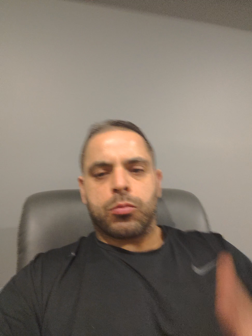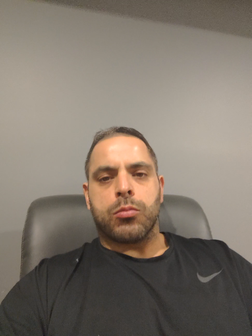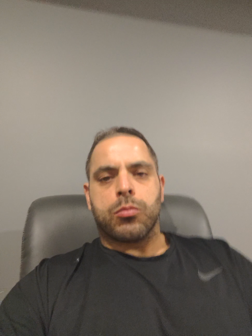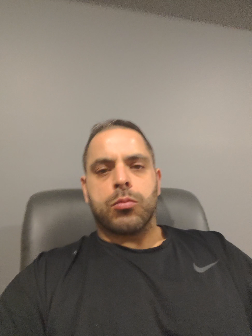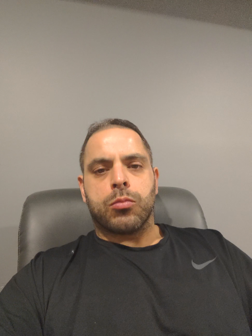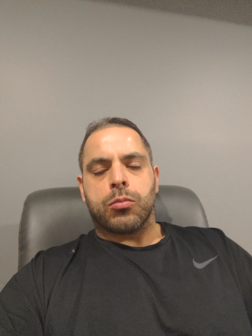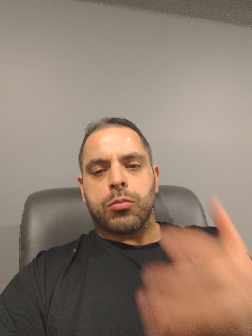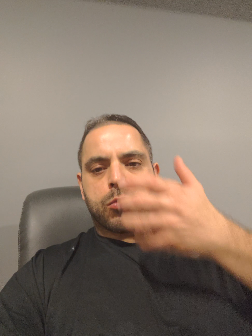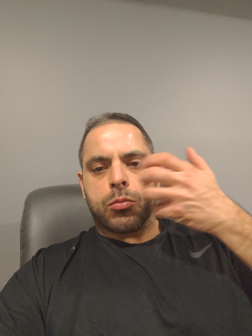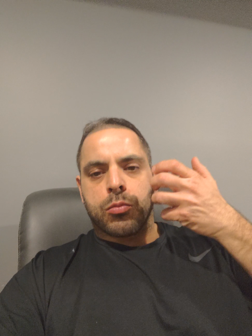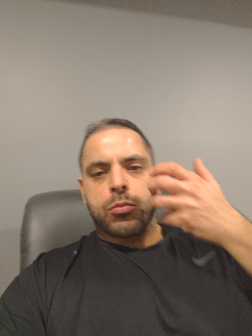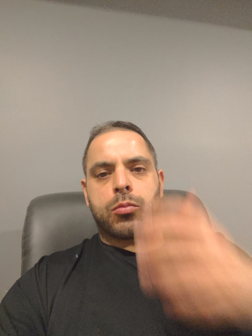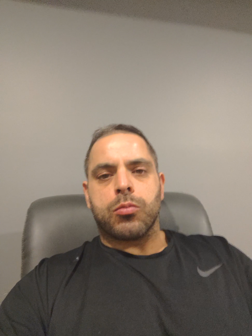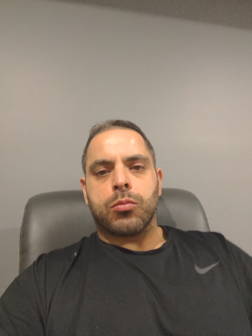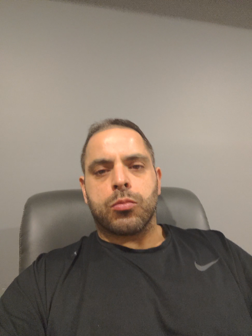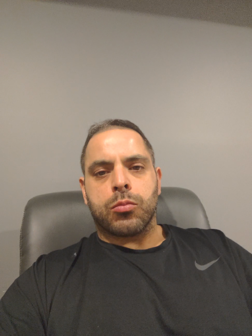tiger